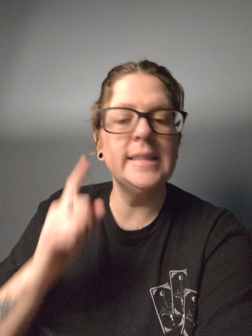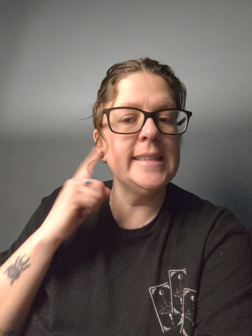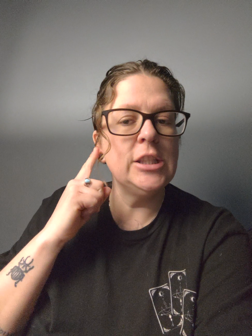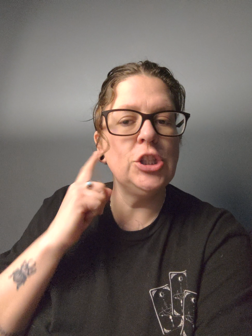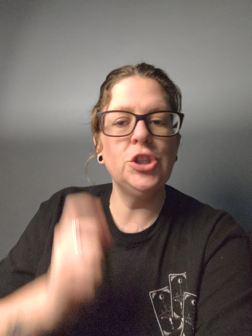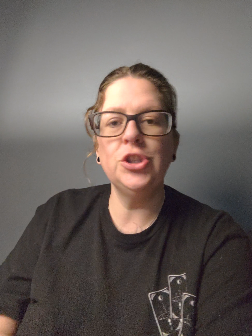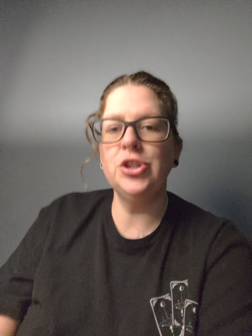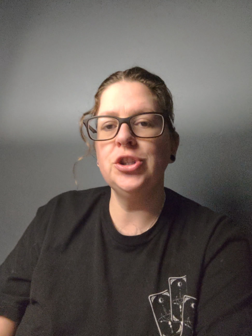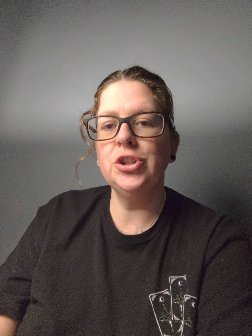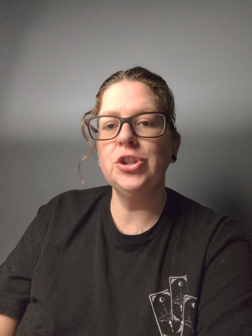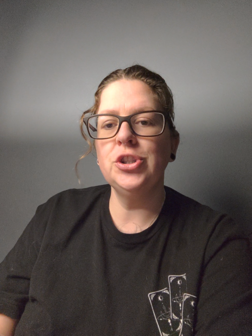ear